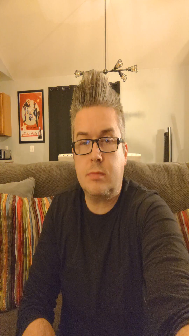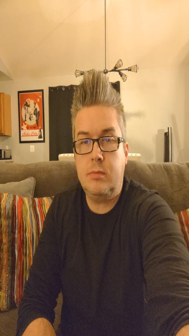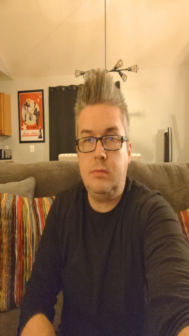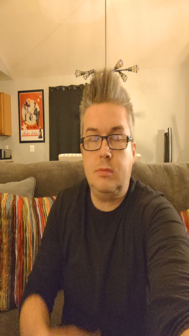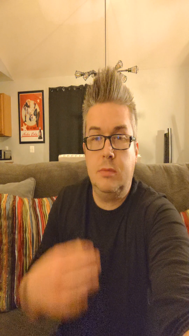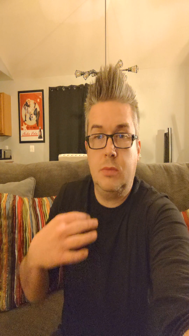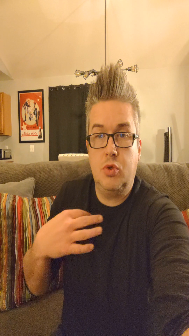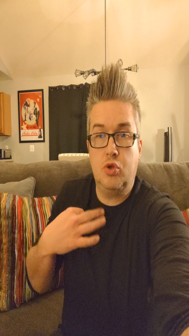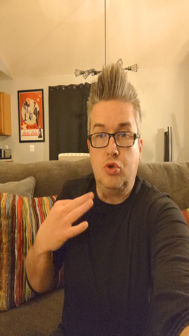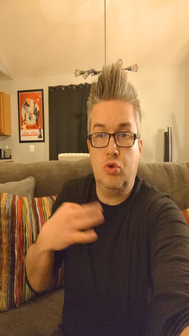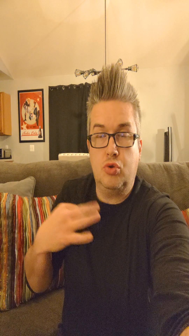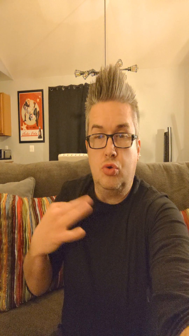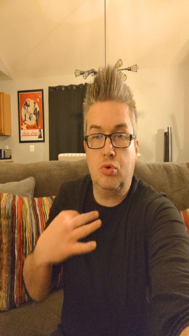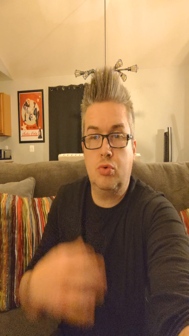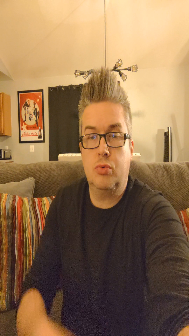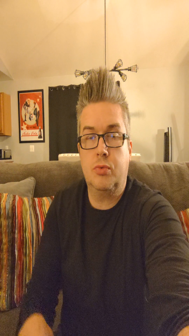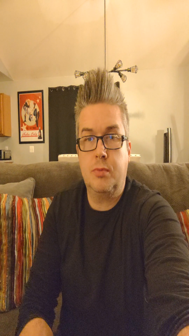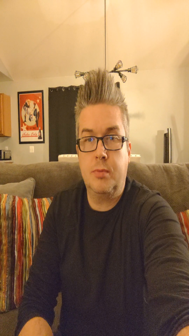shirt